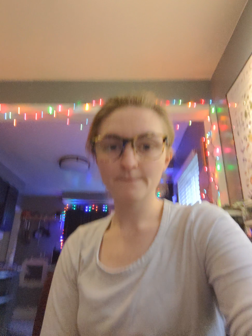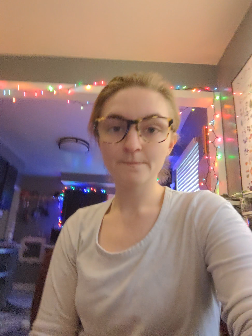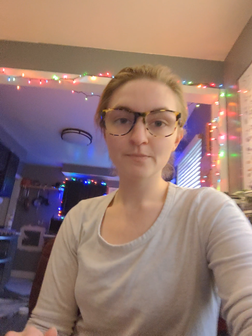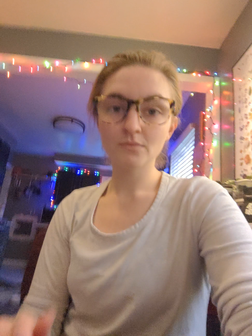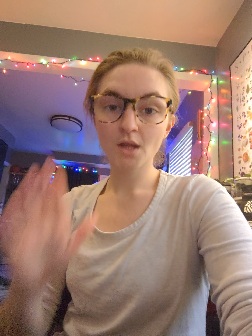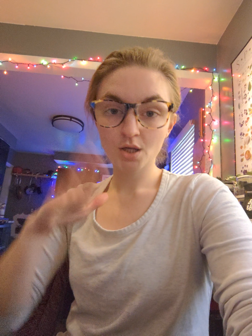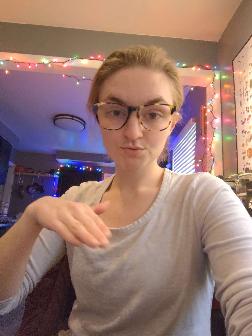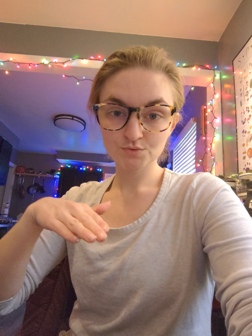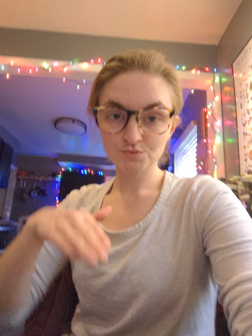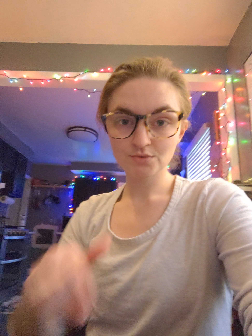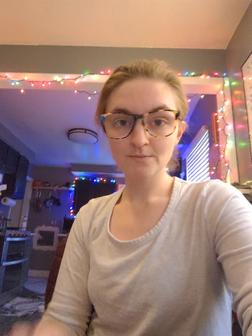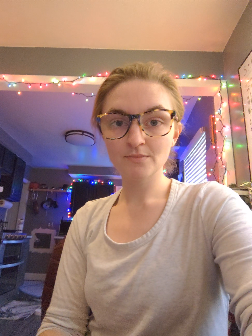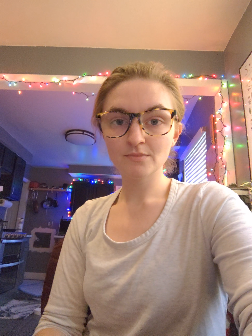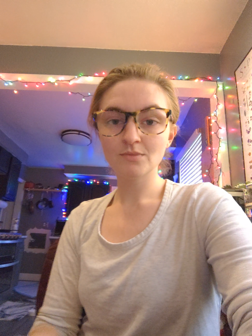on